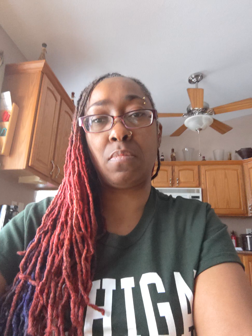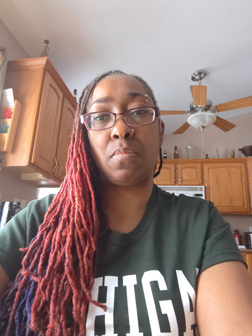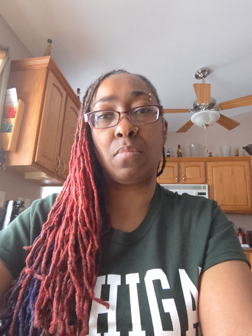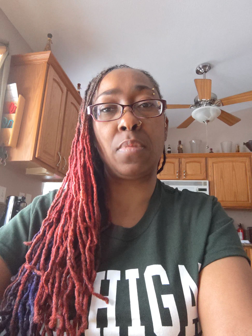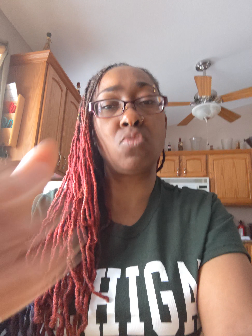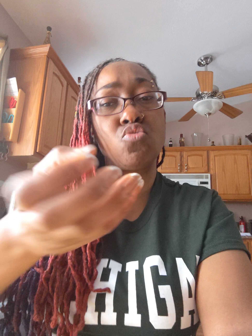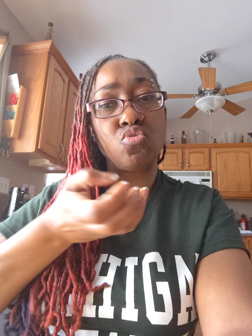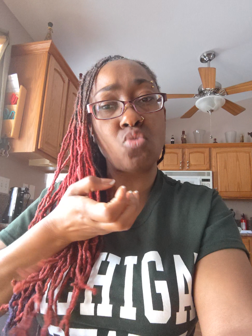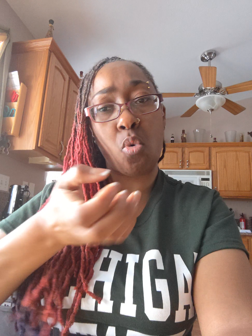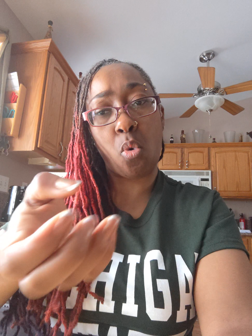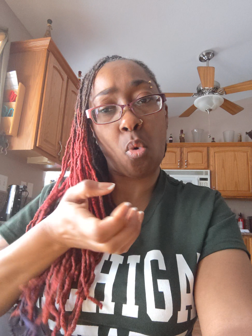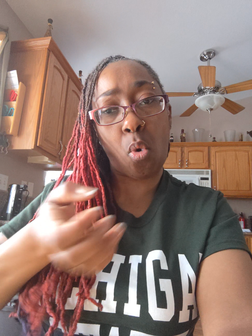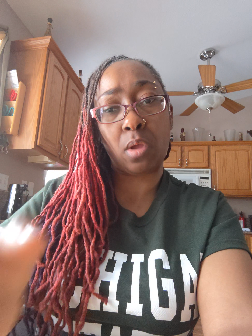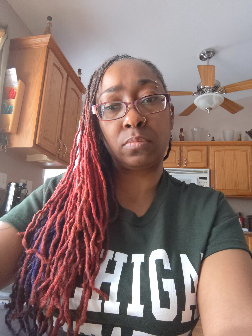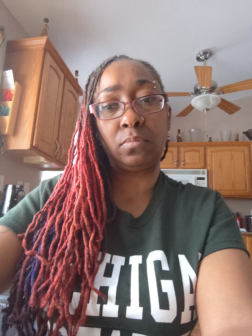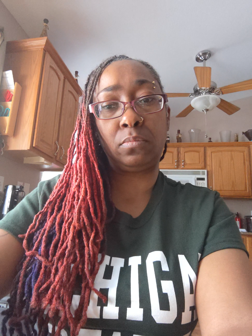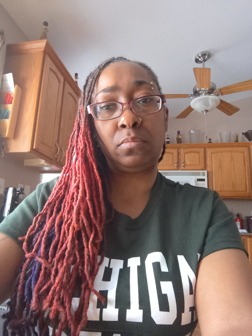drawer